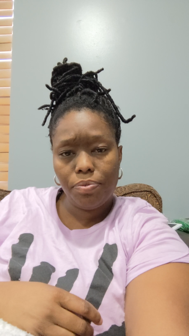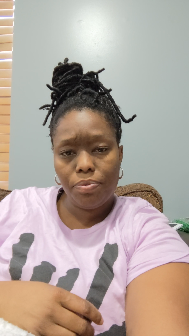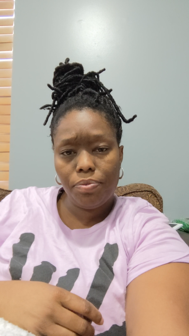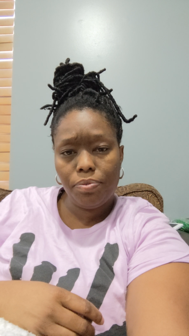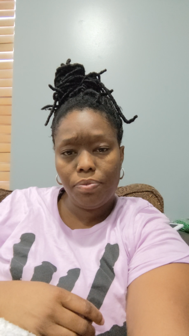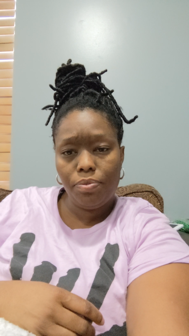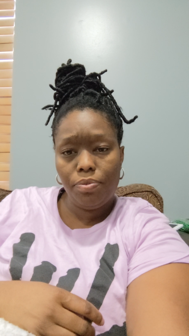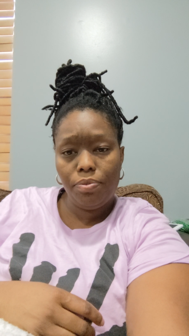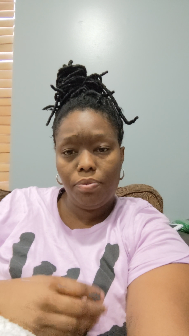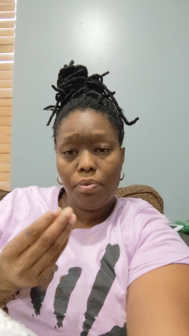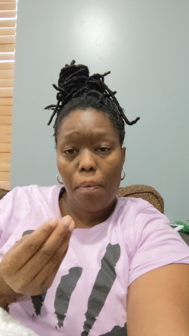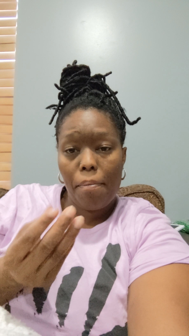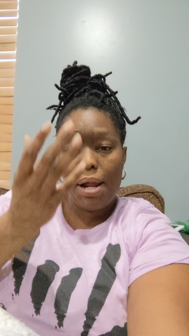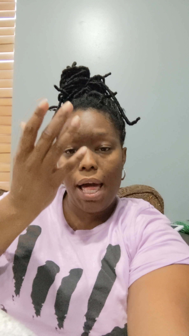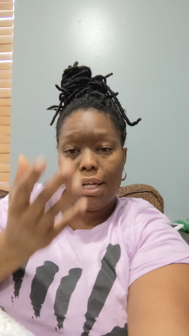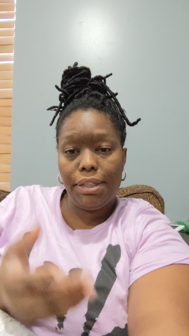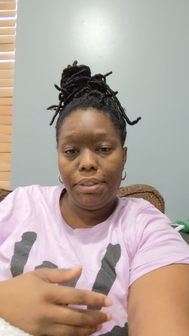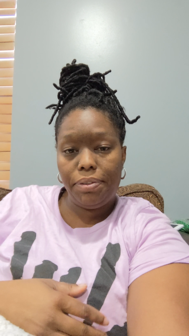plants